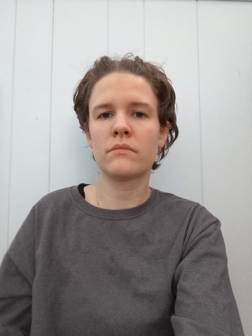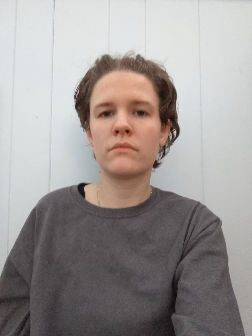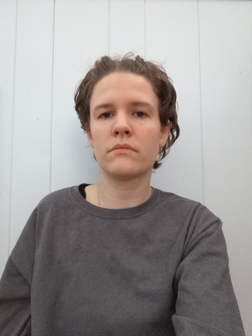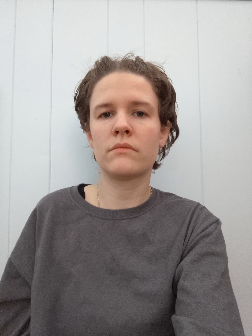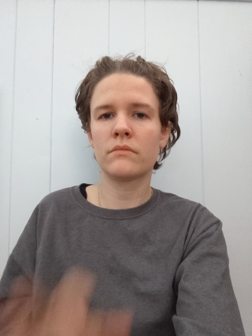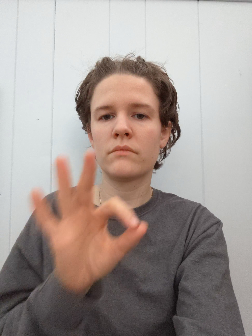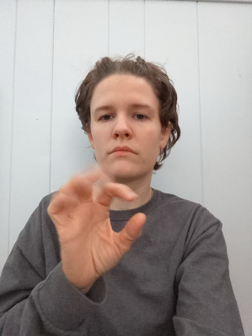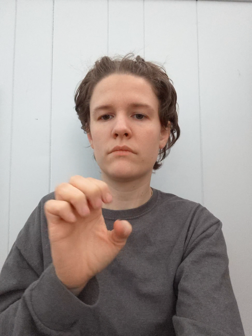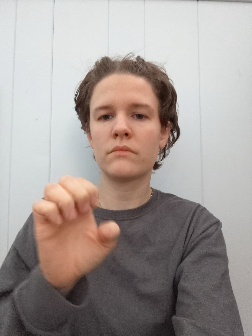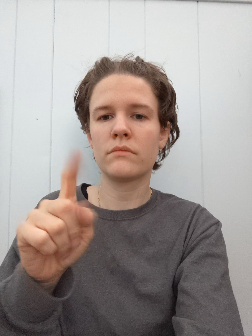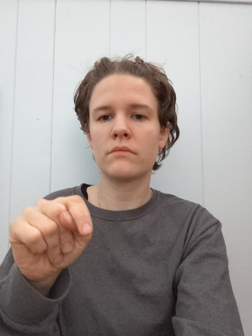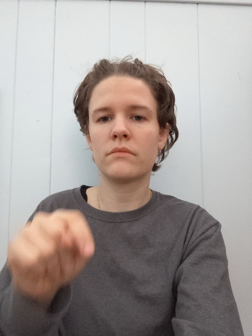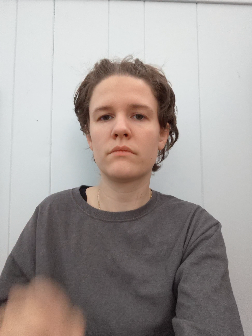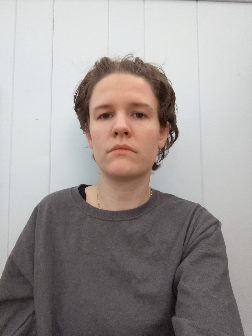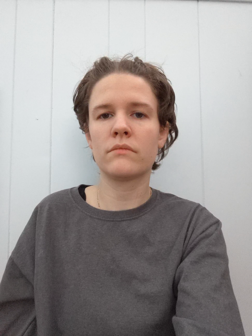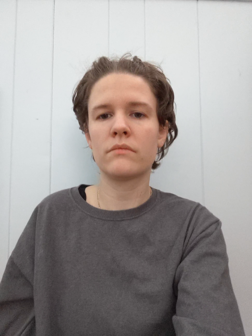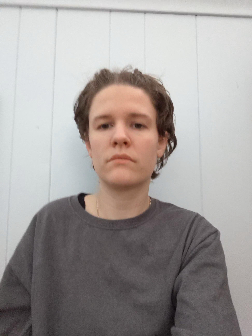feet